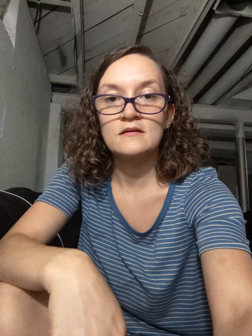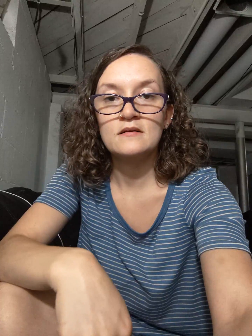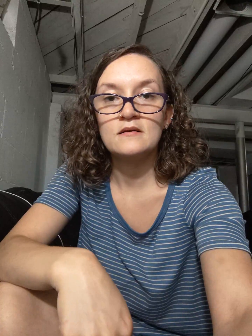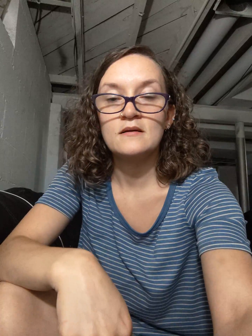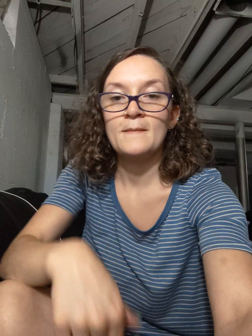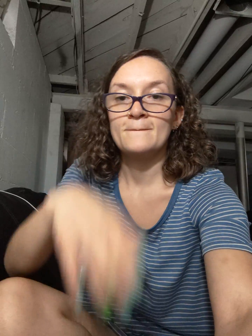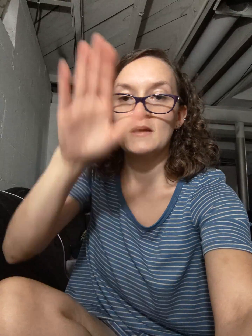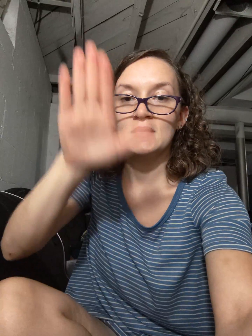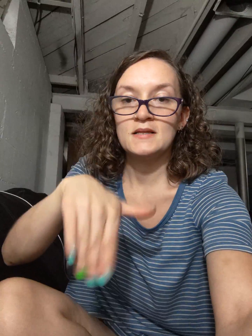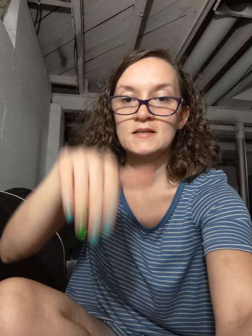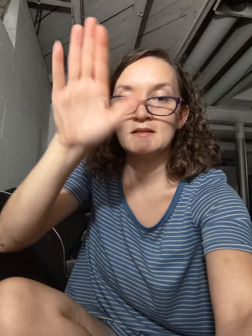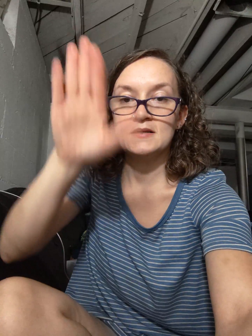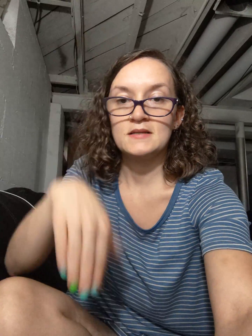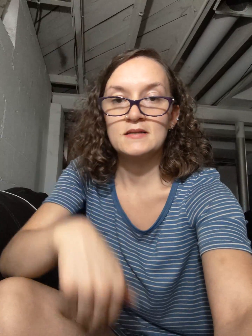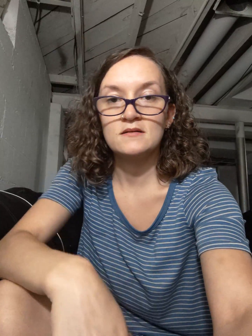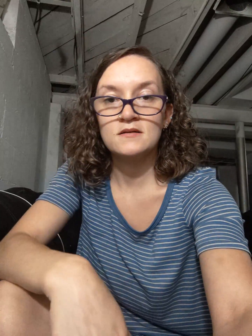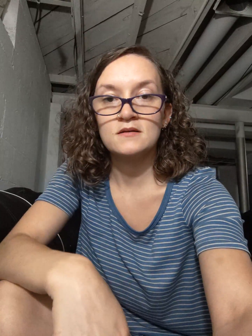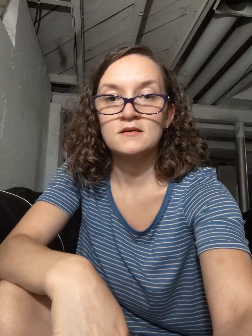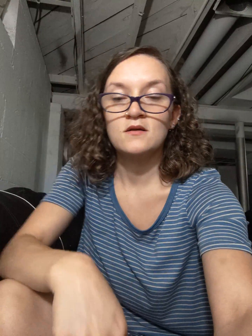paint